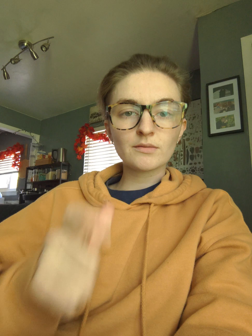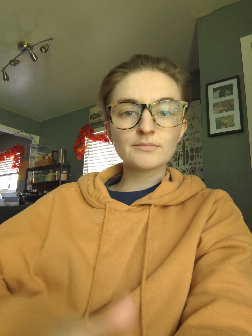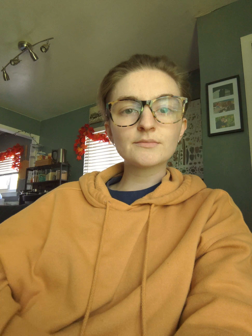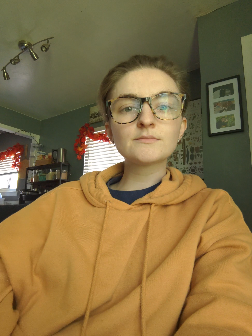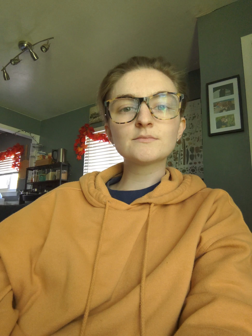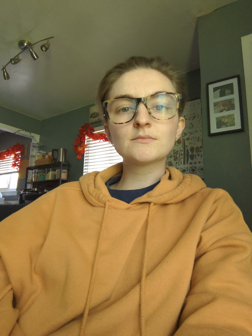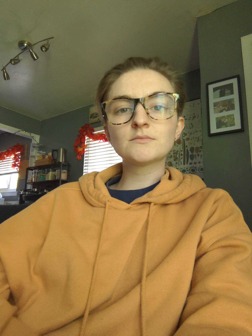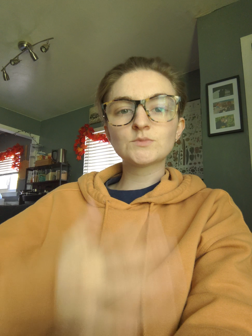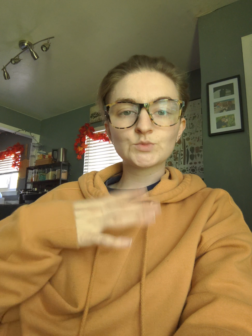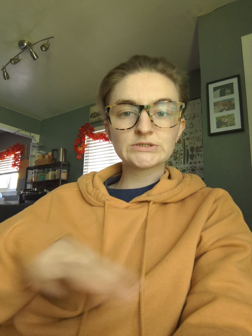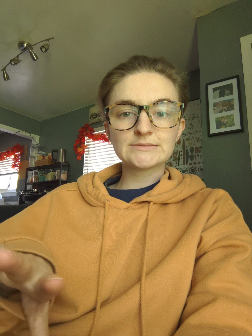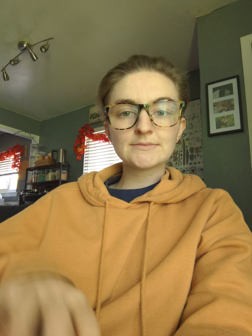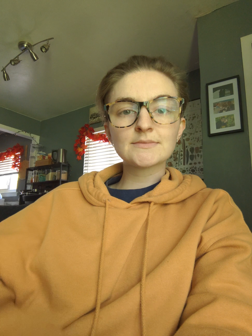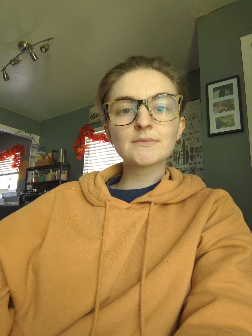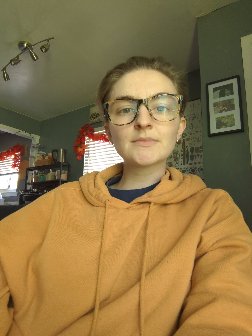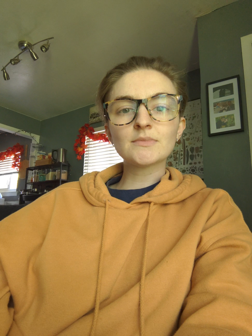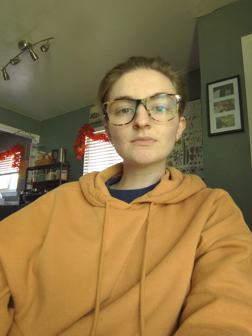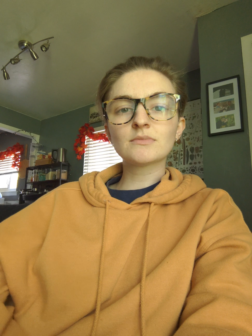dress